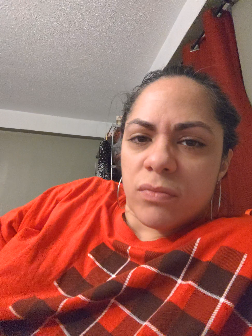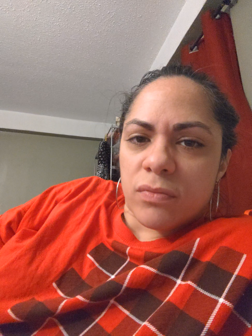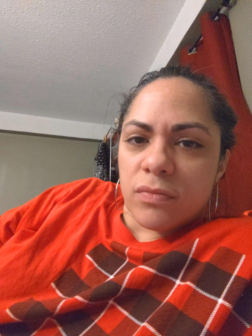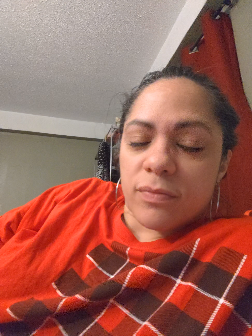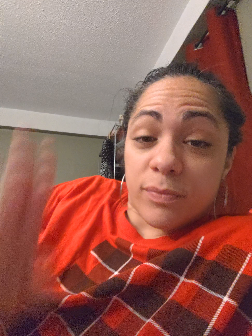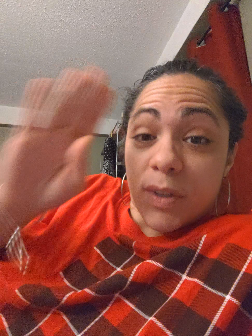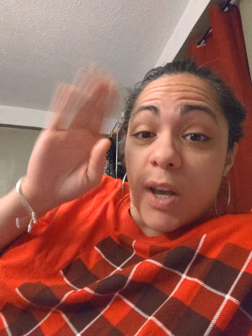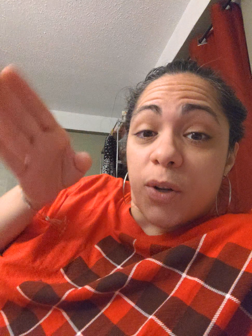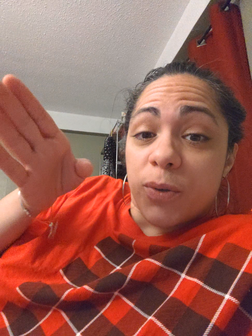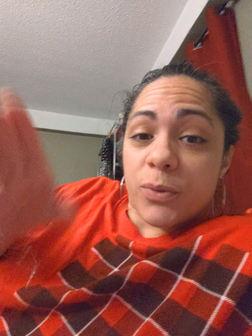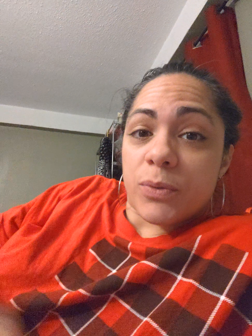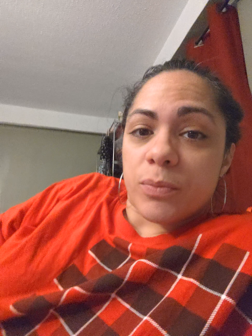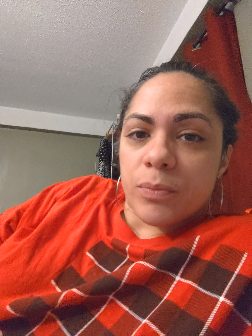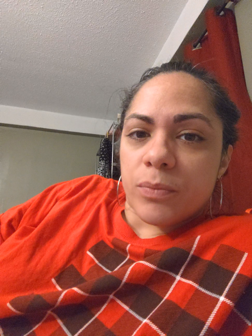hello